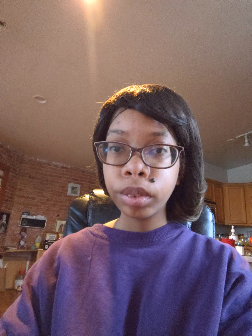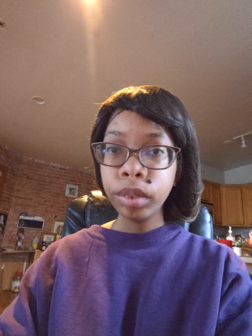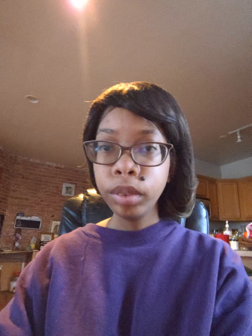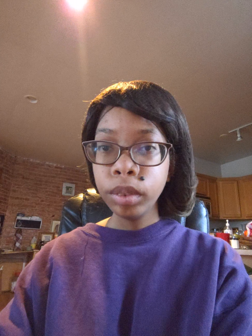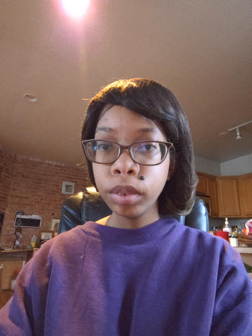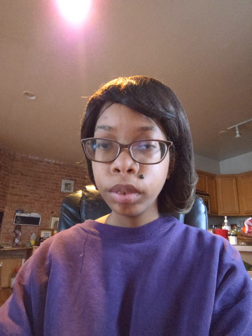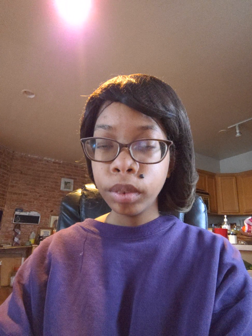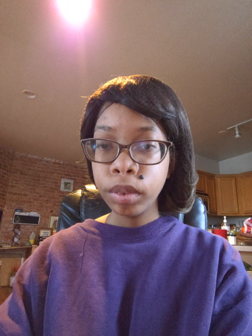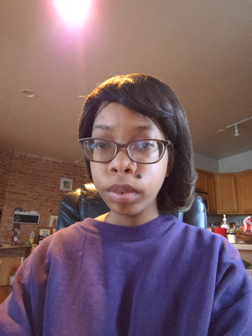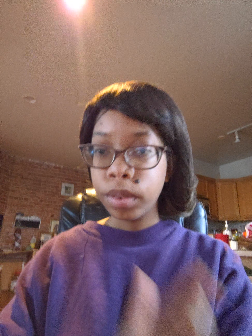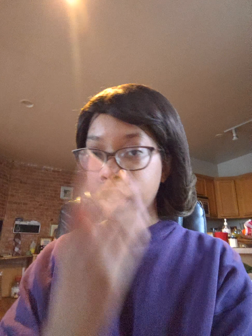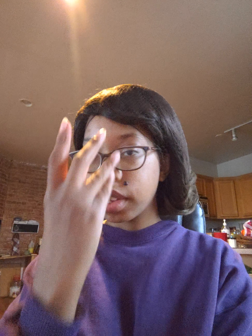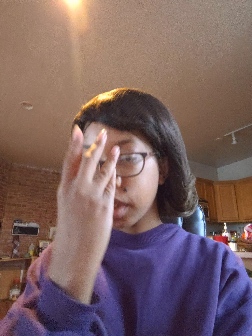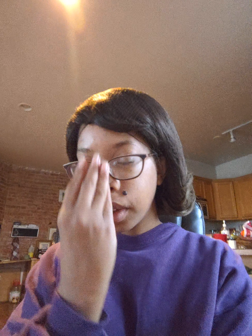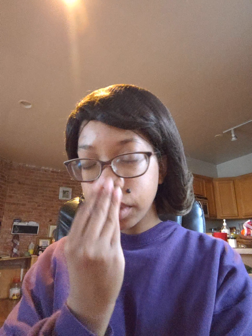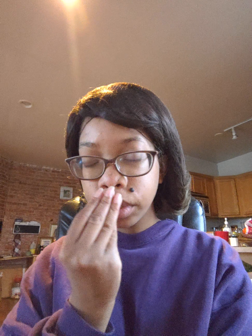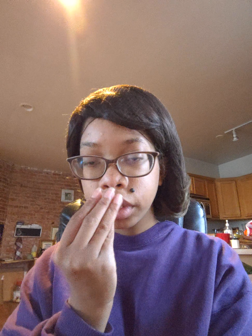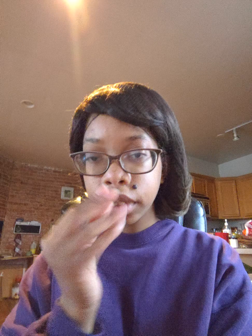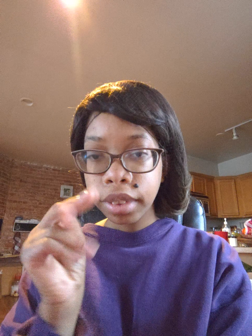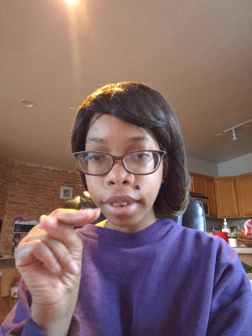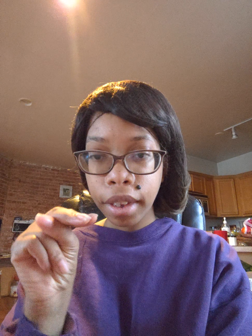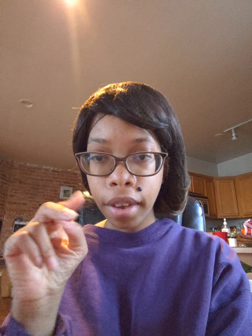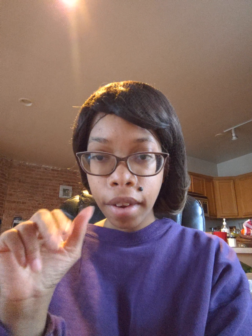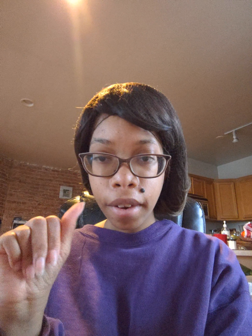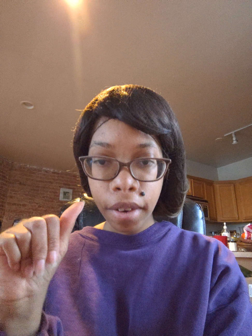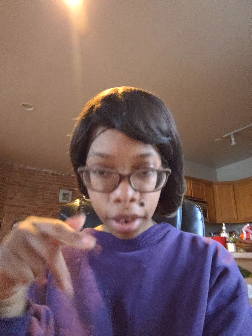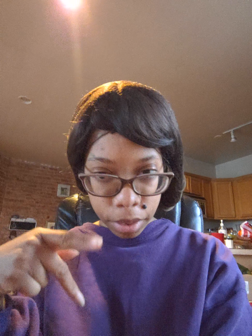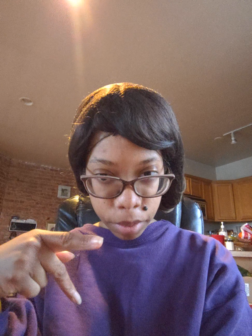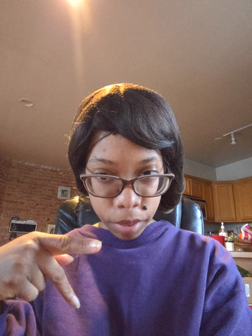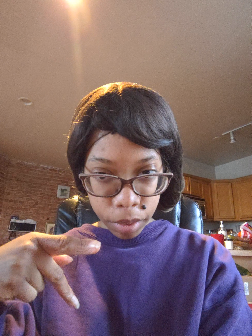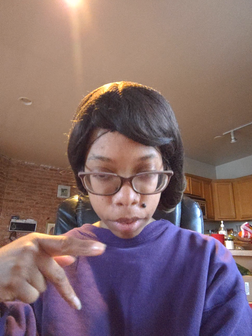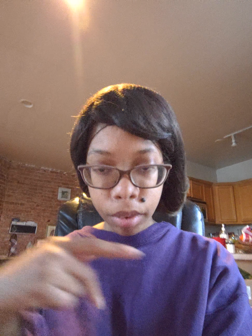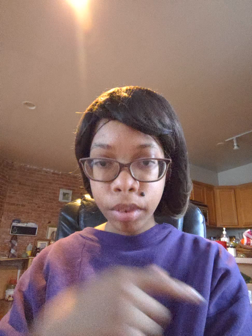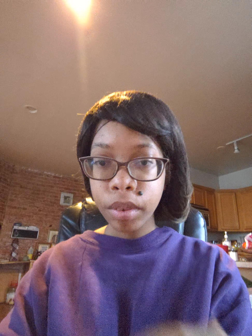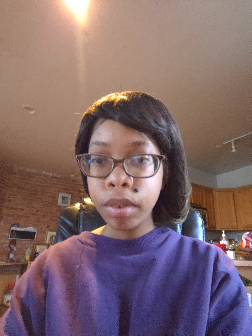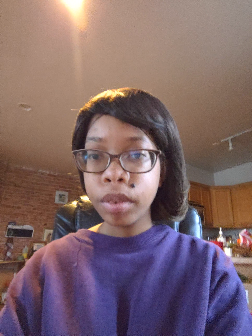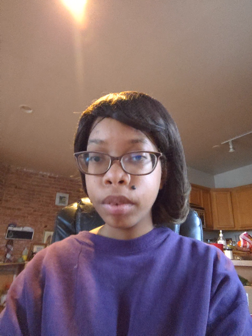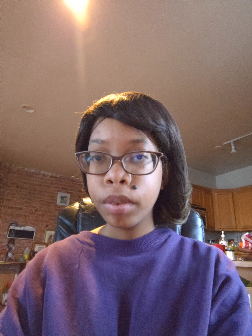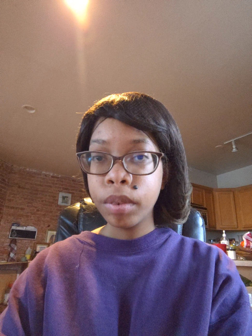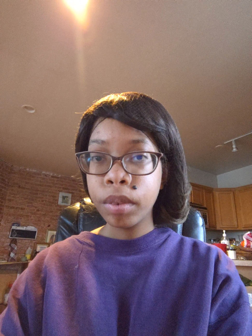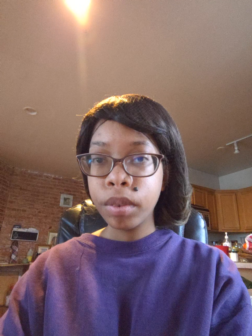nap